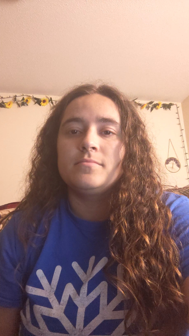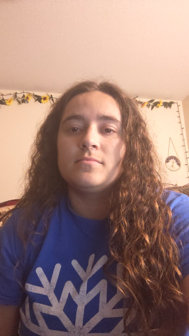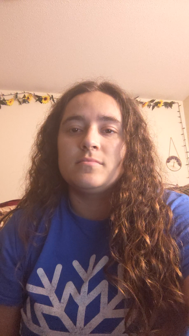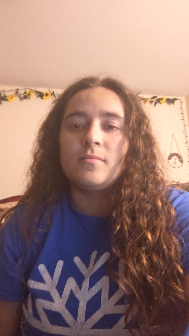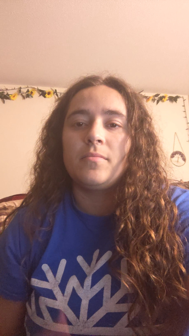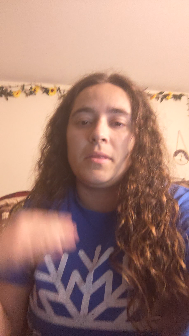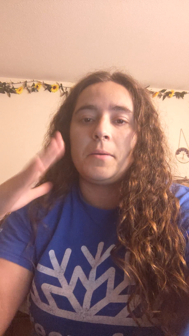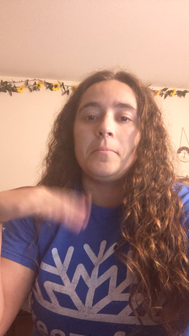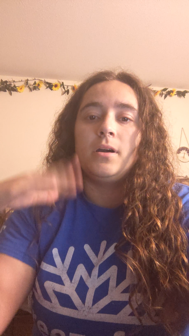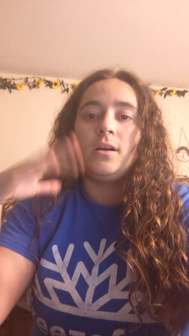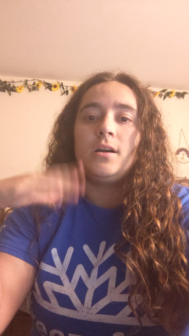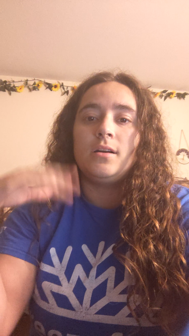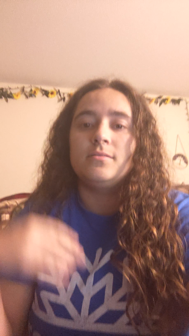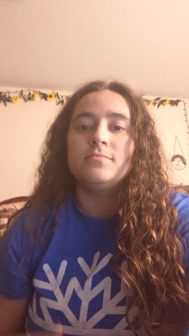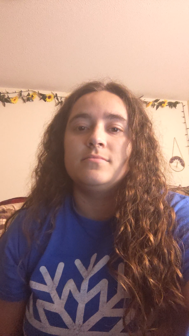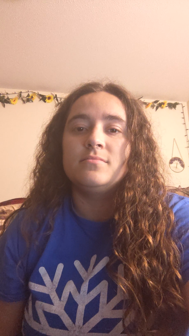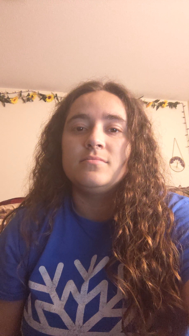build